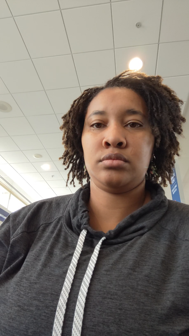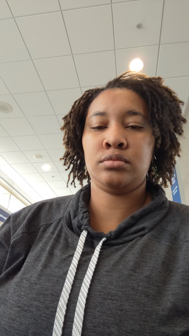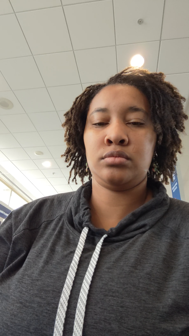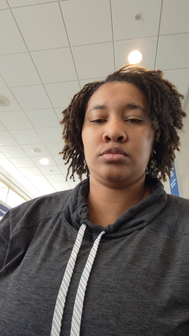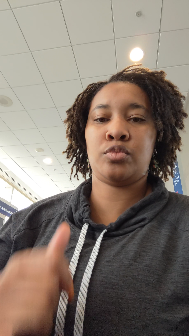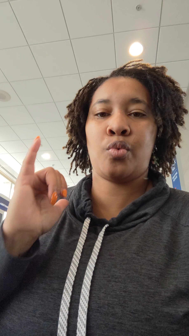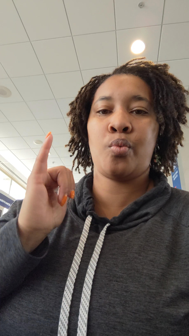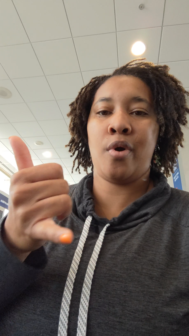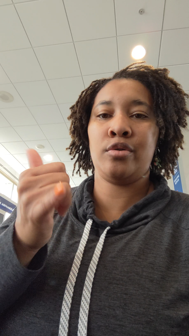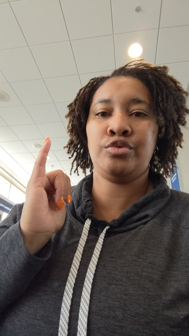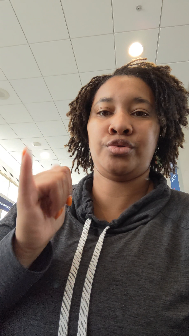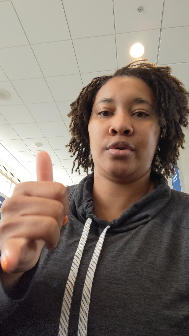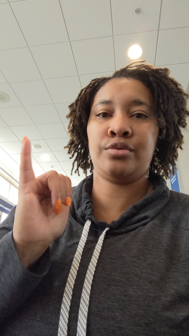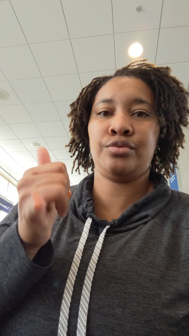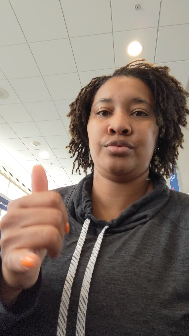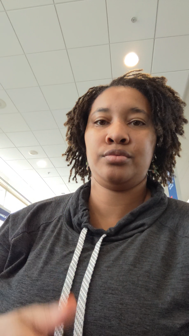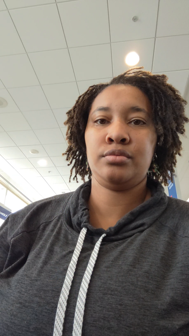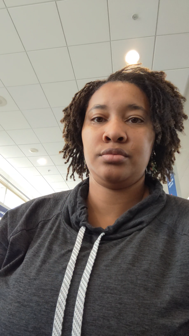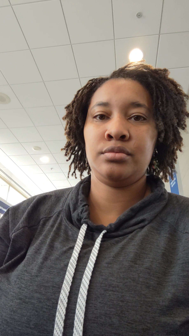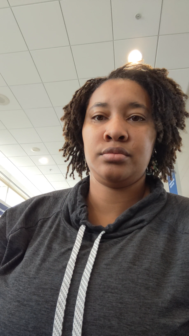rocking chair